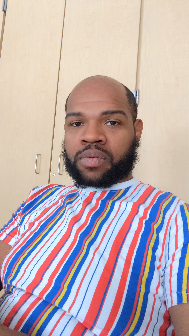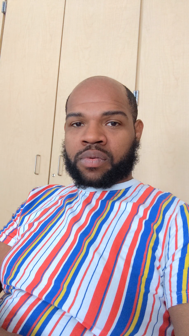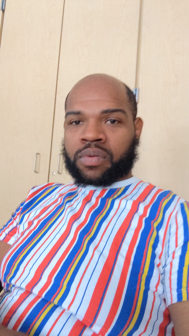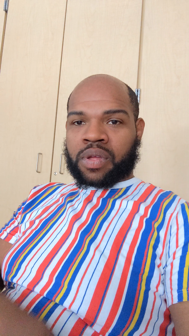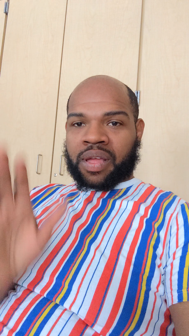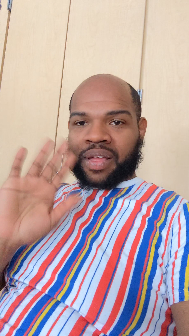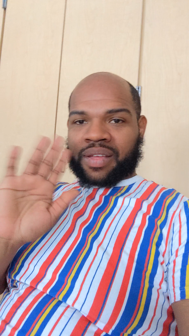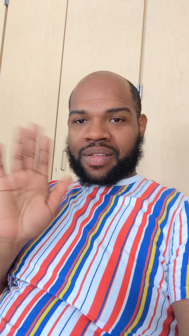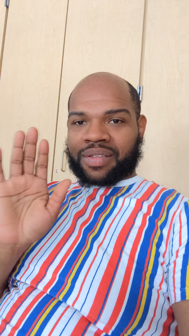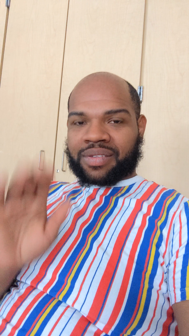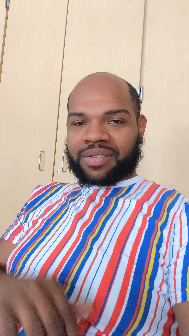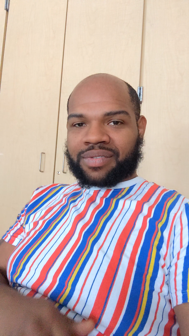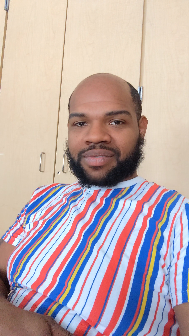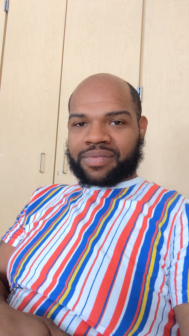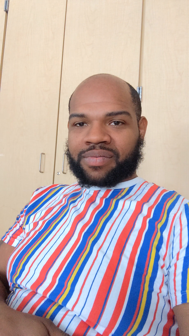hi